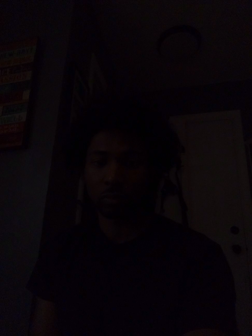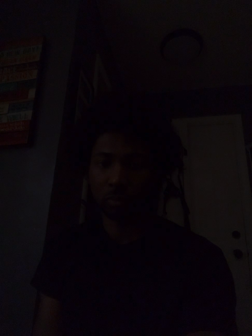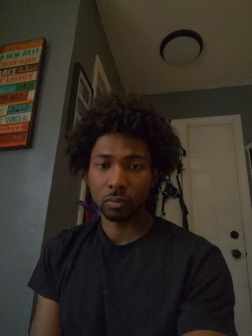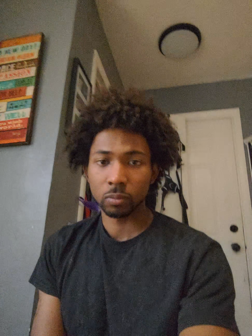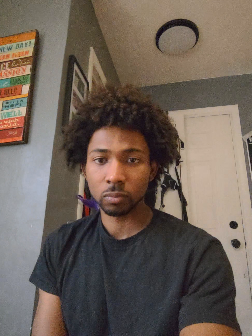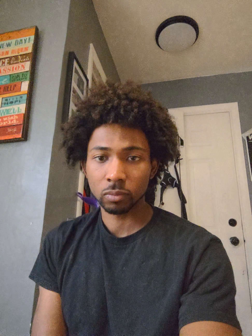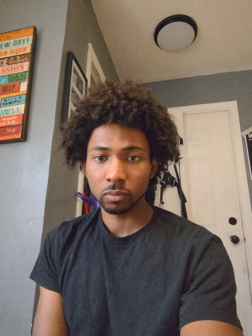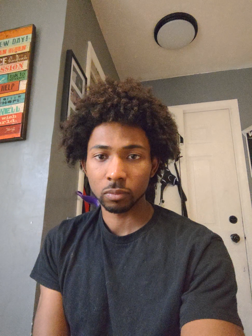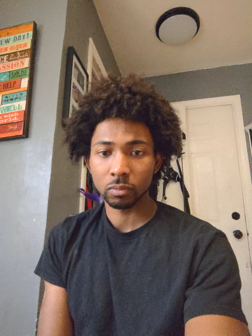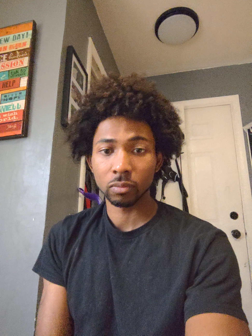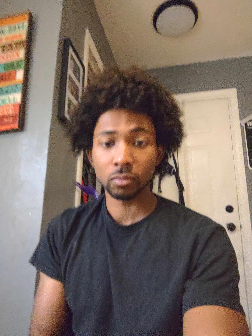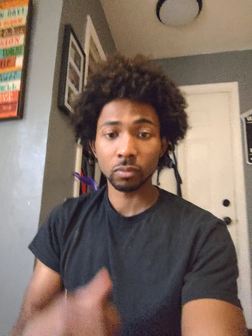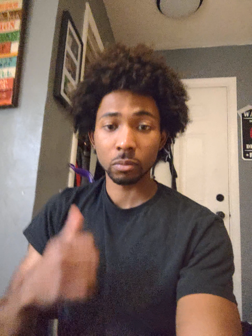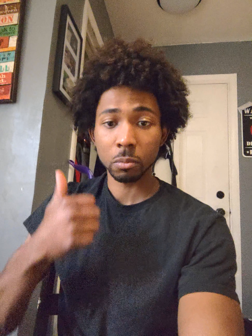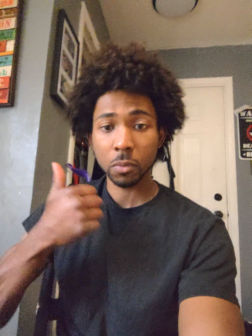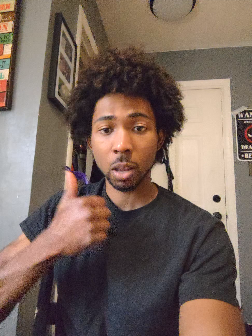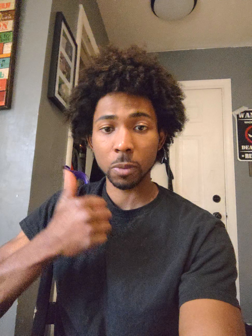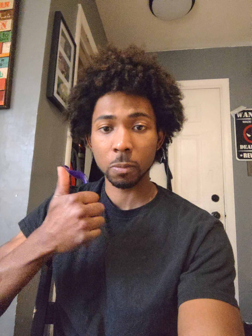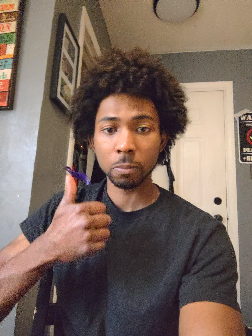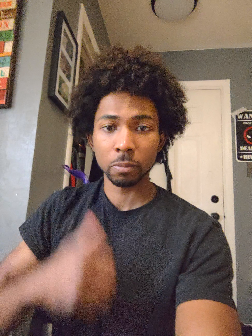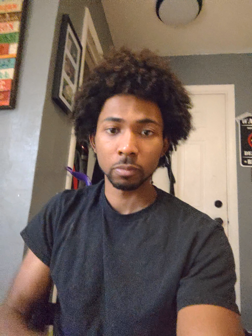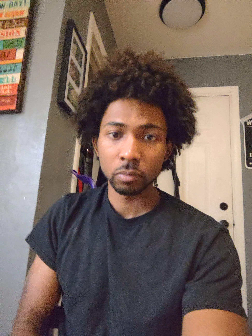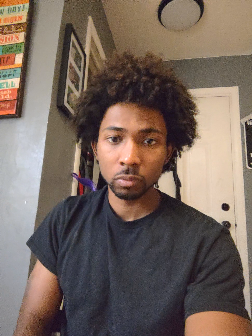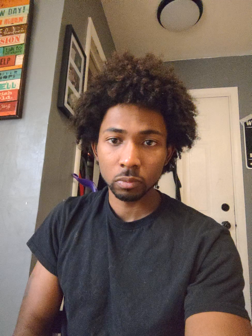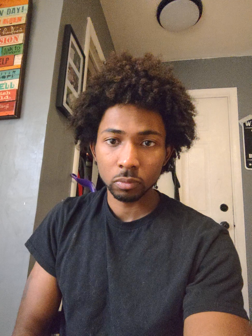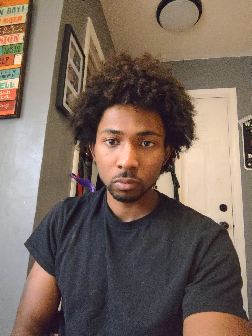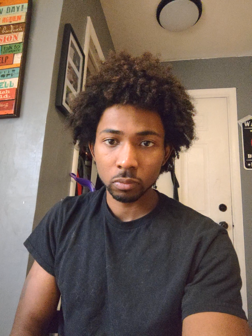help